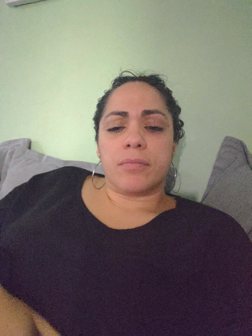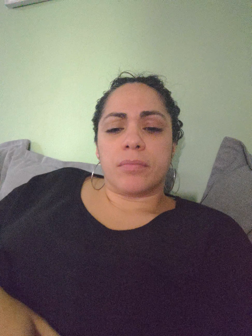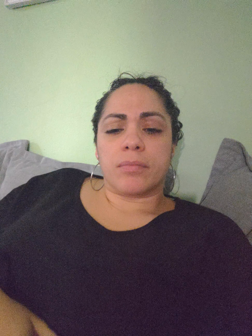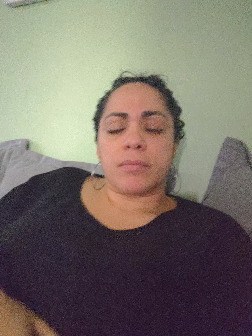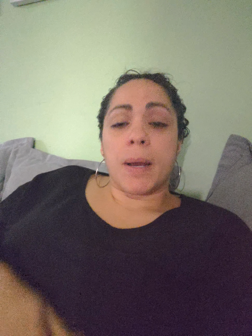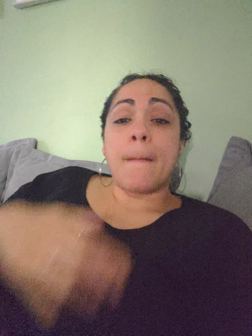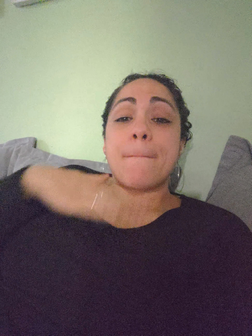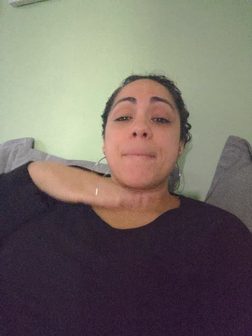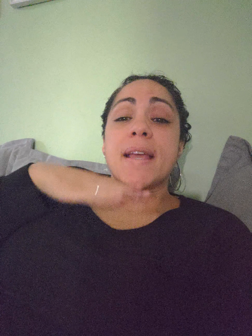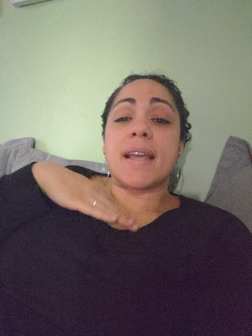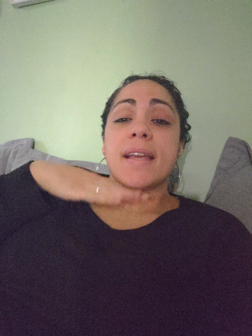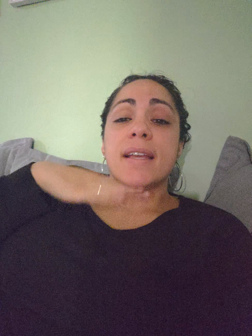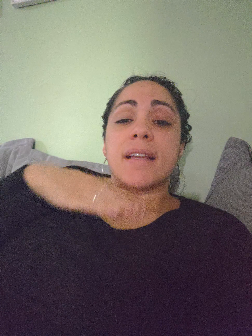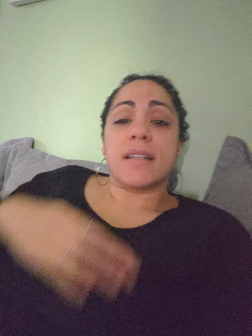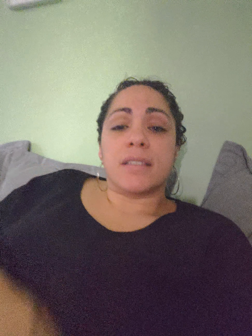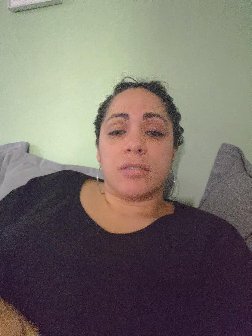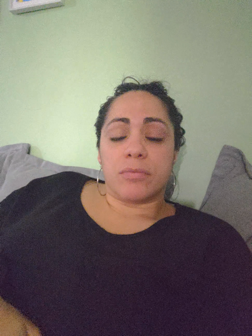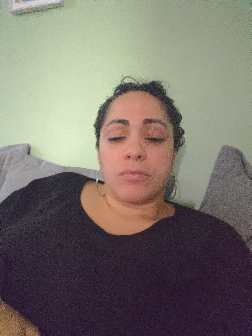pig